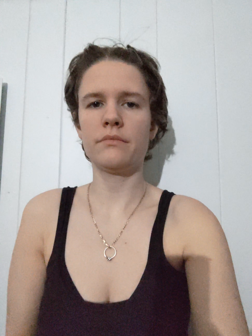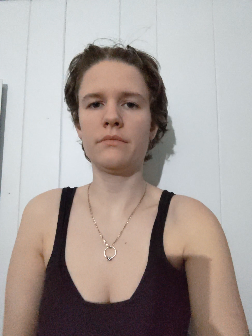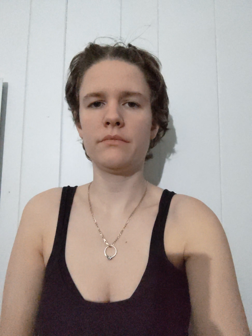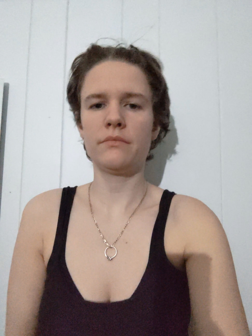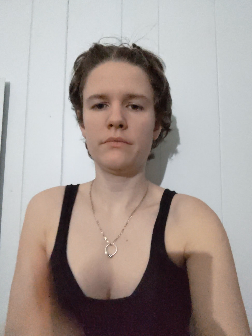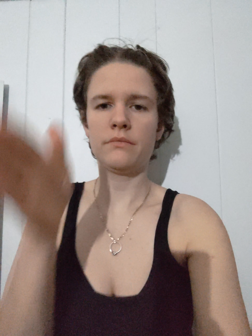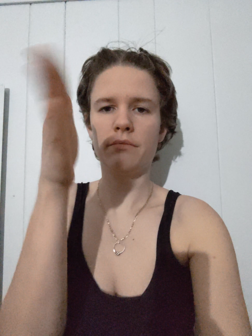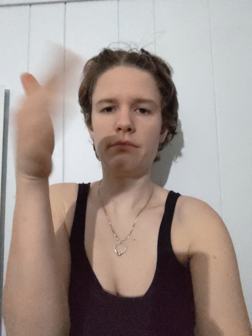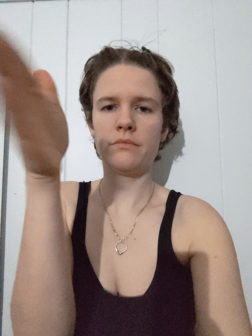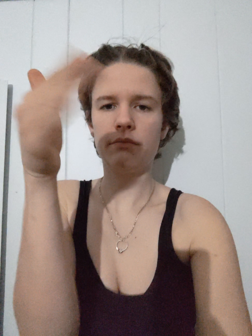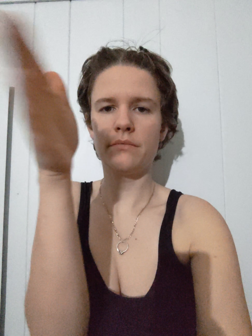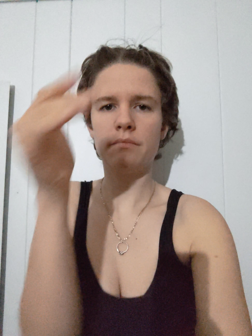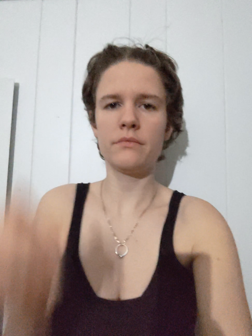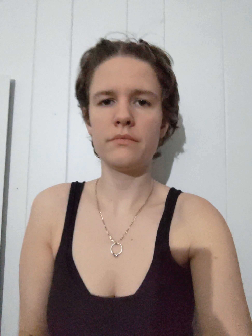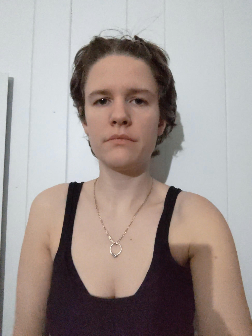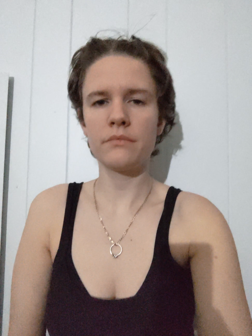flag